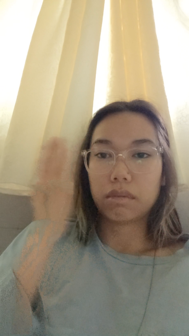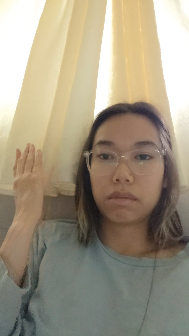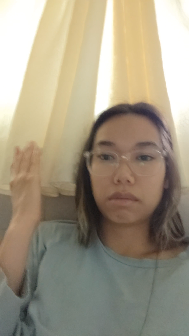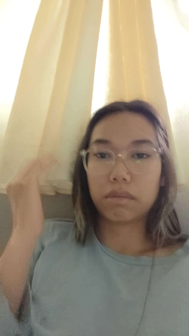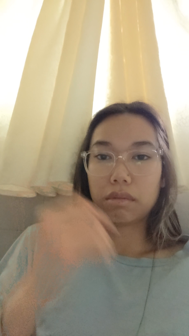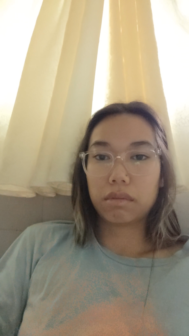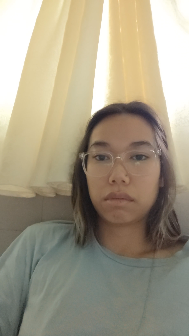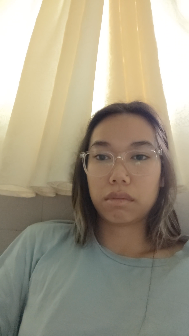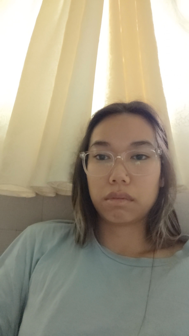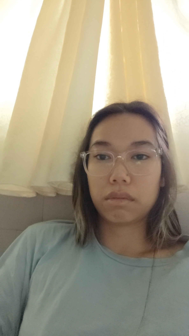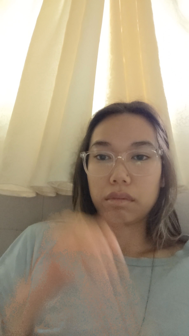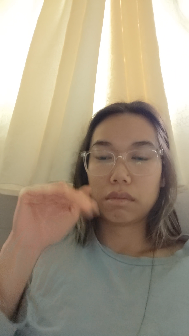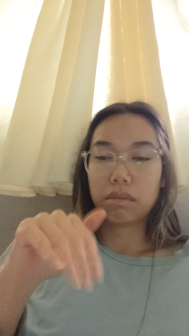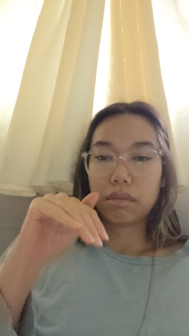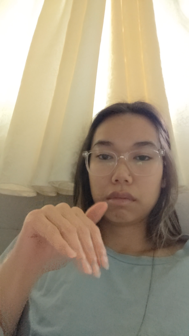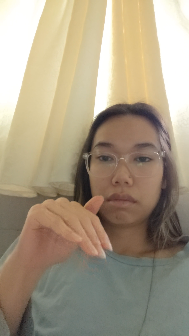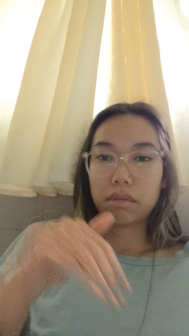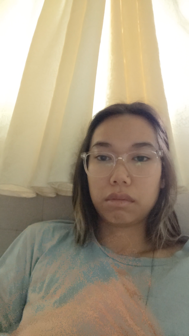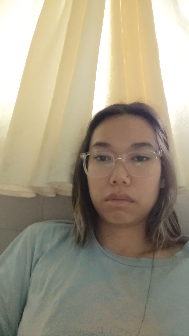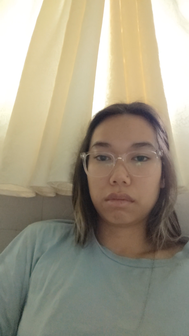night night